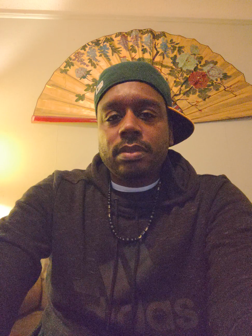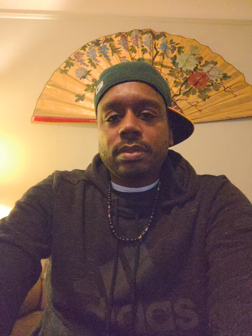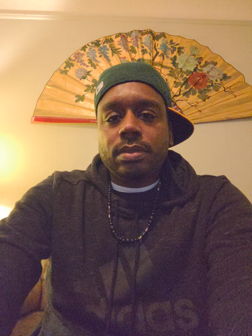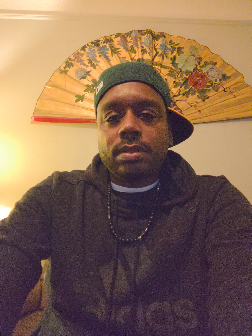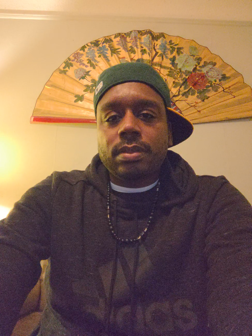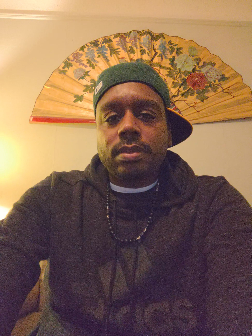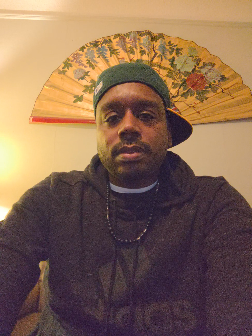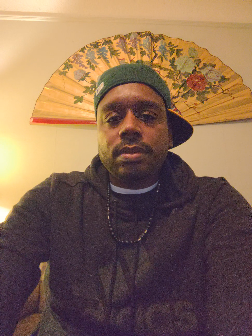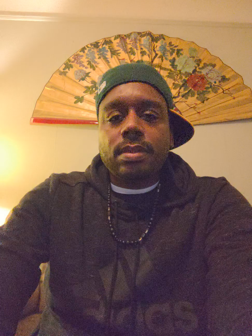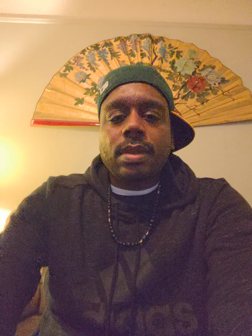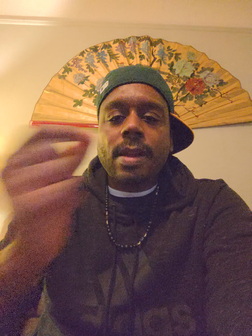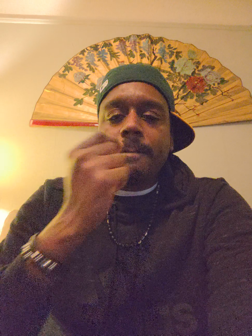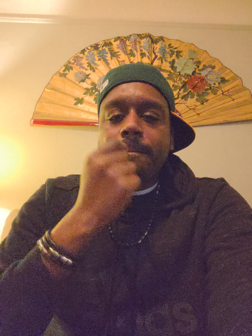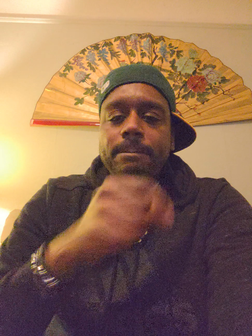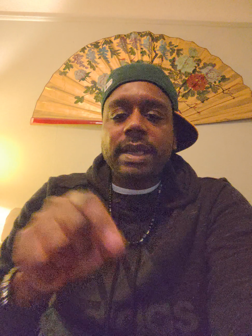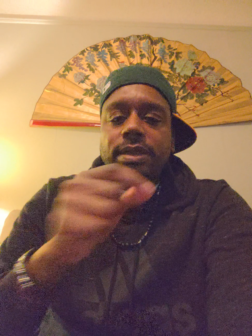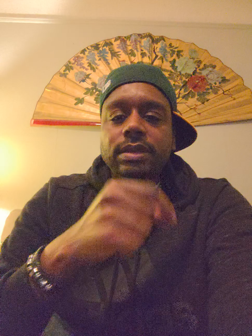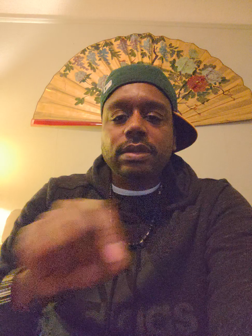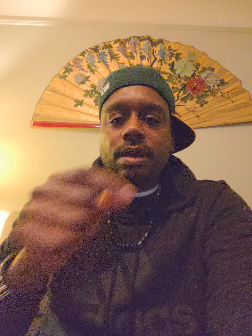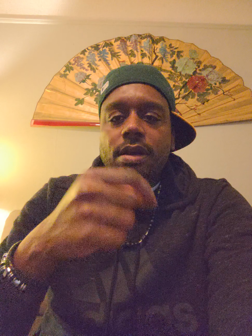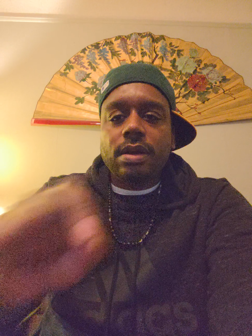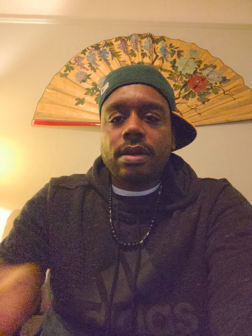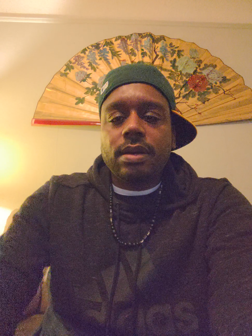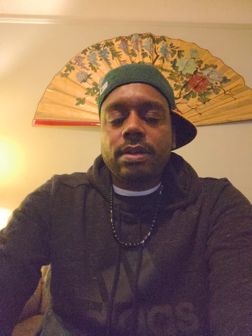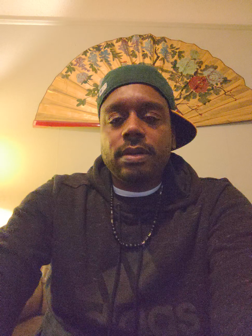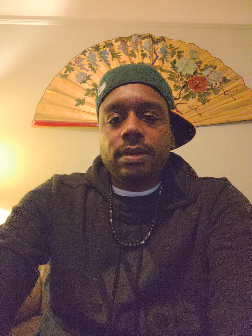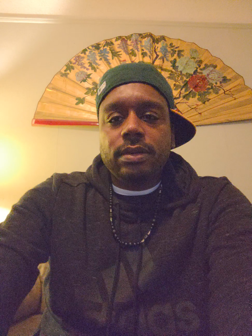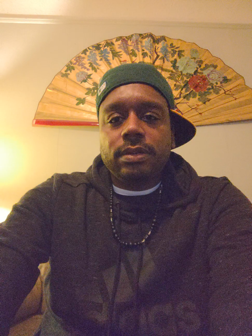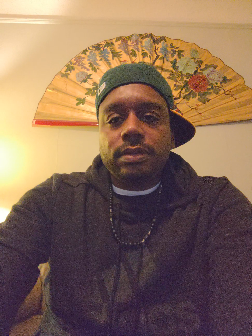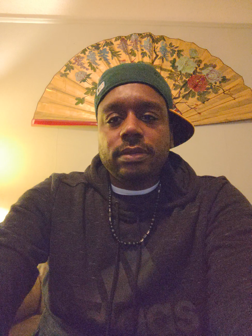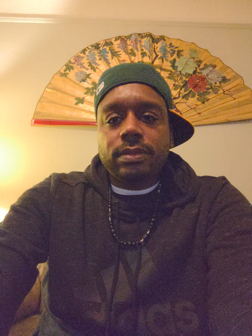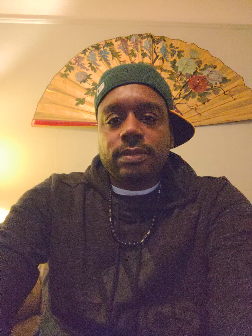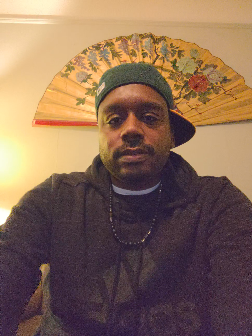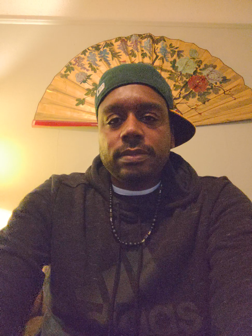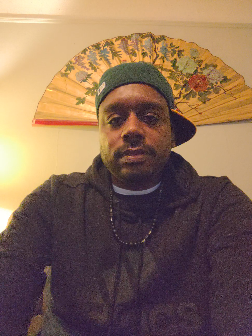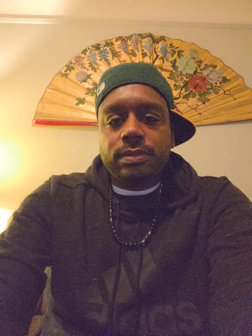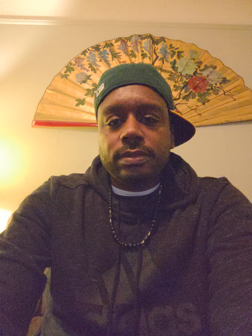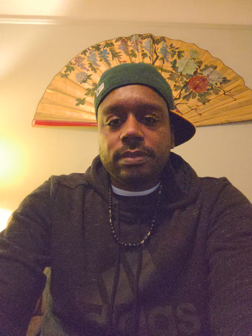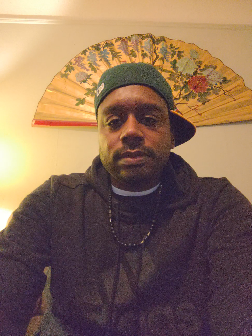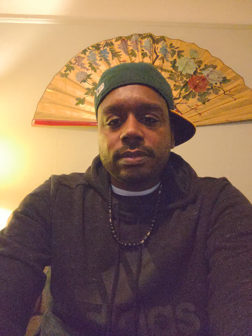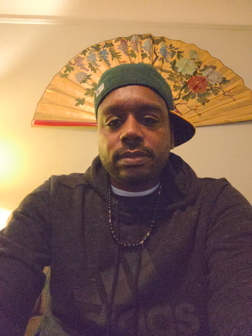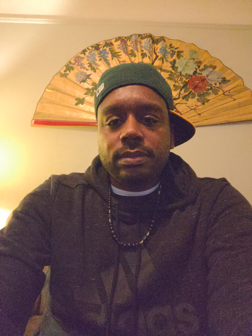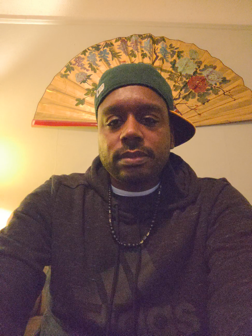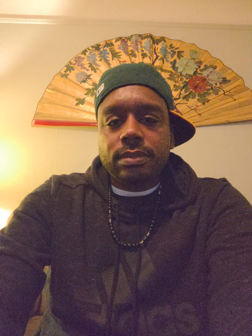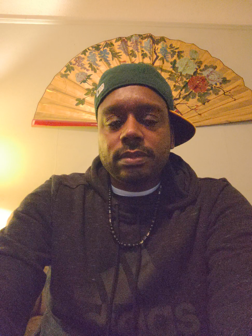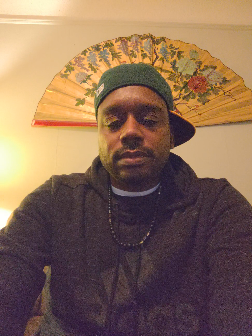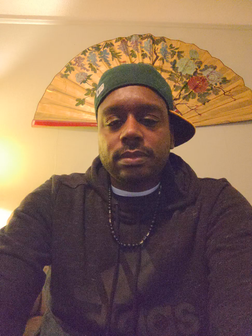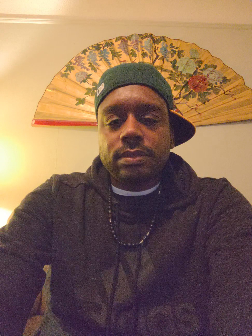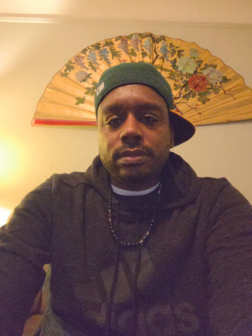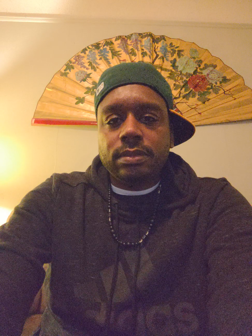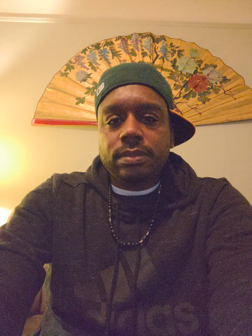pencil